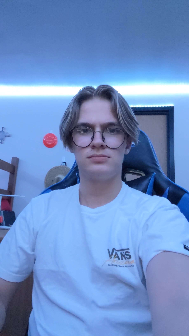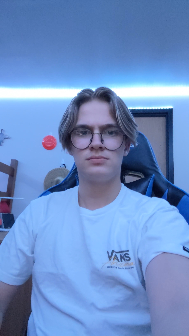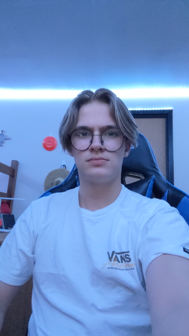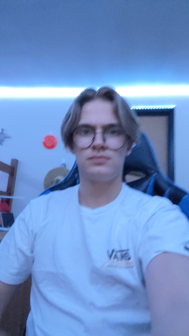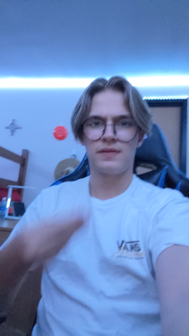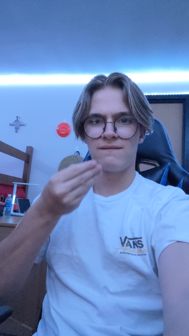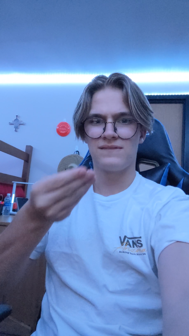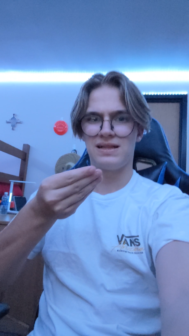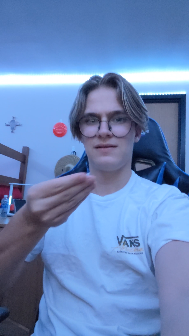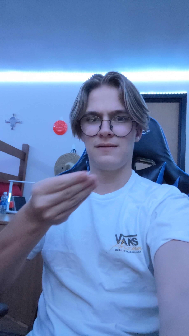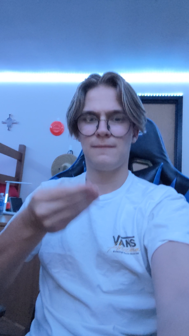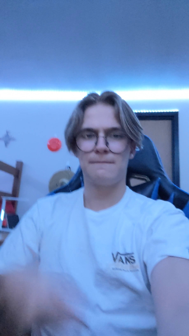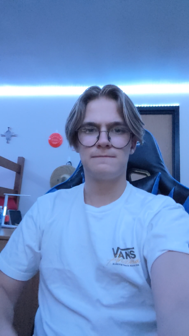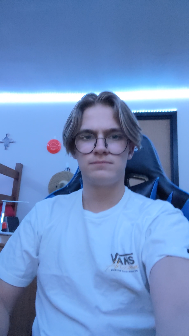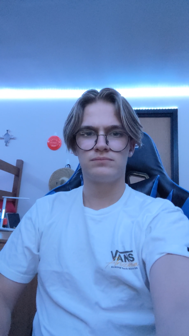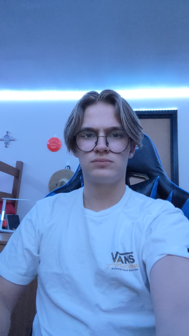feed